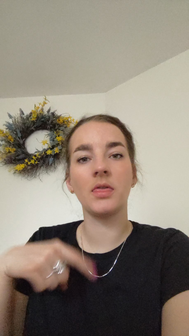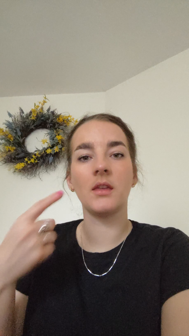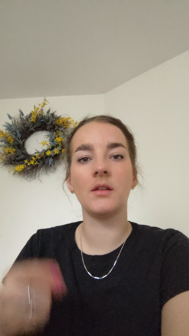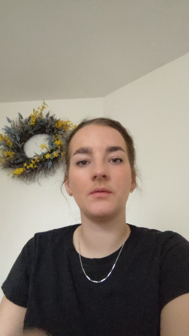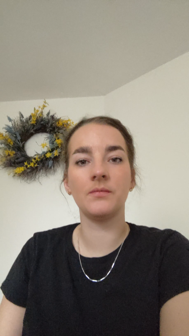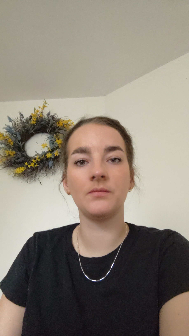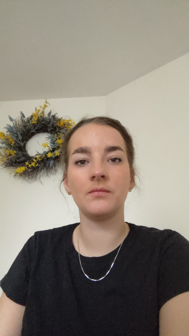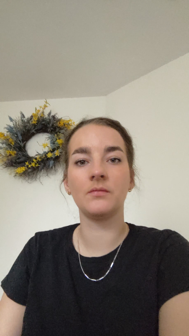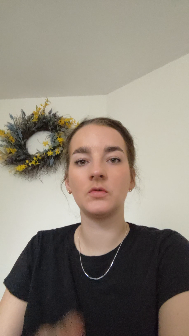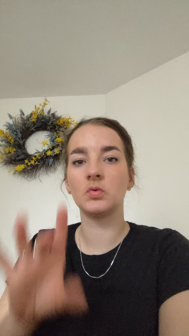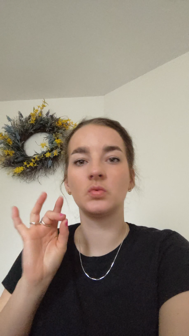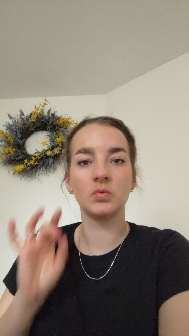choose